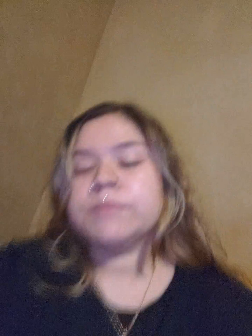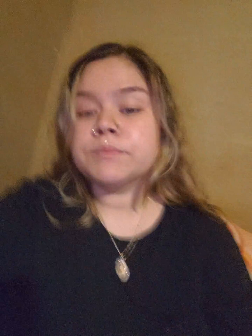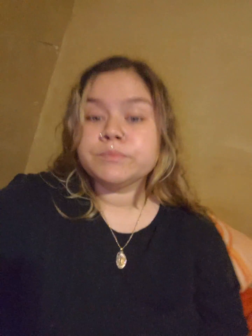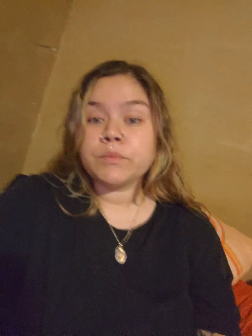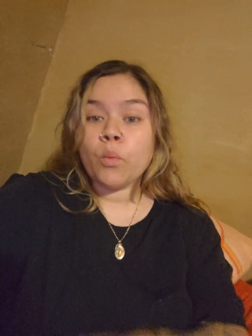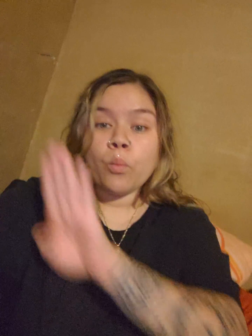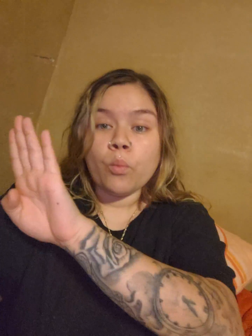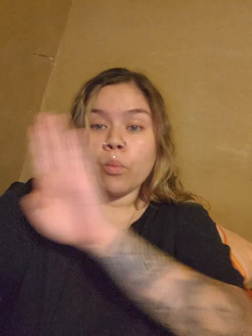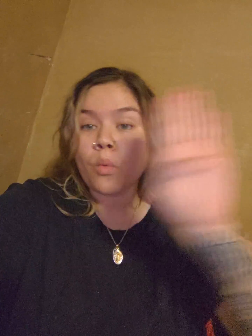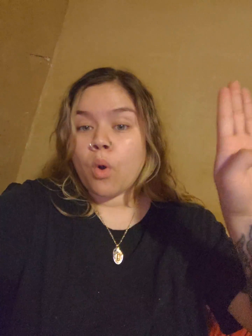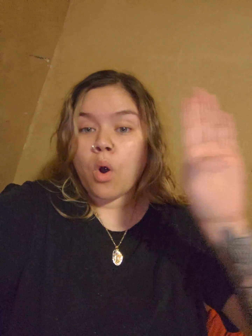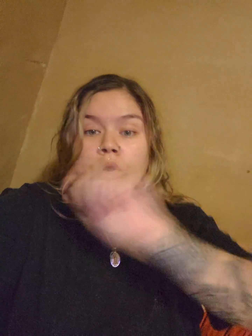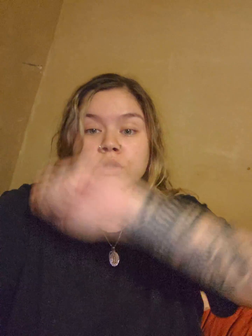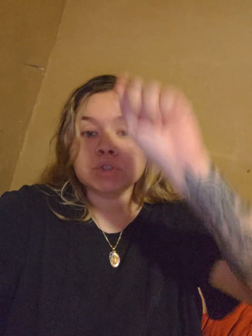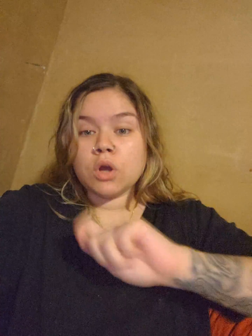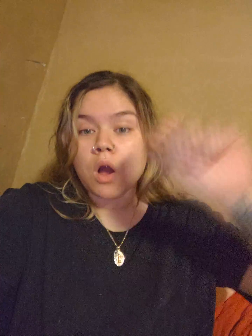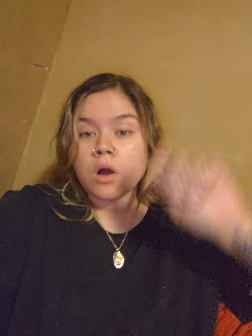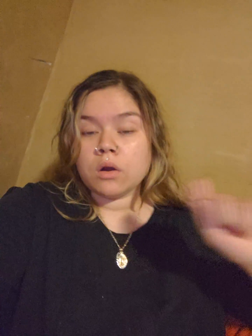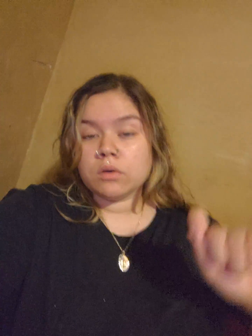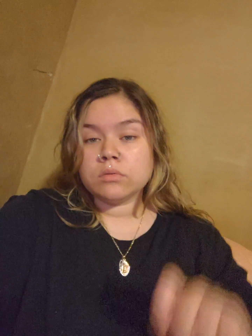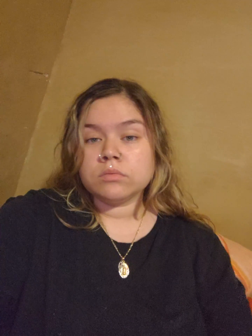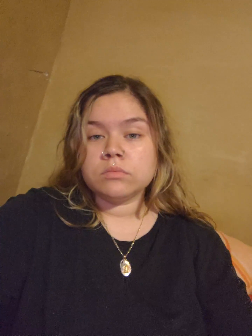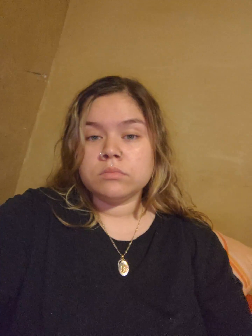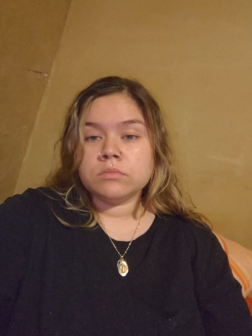chalk